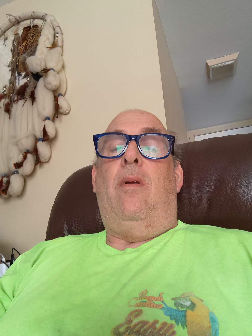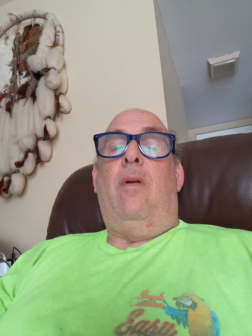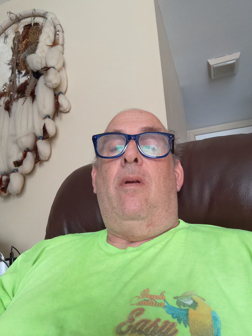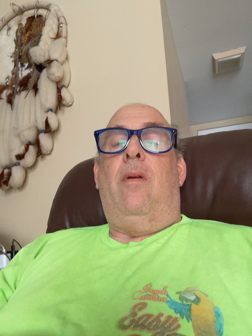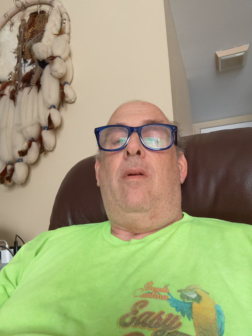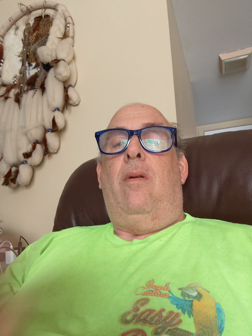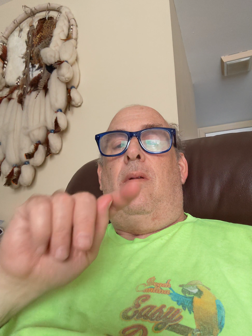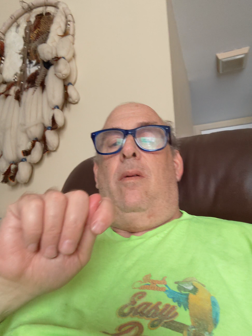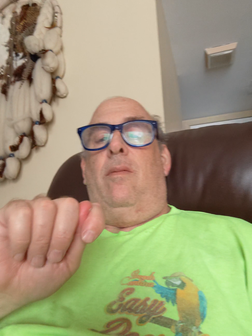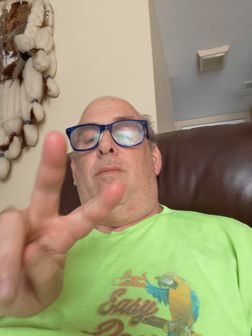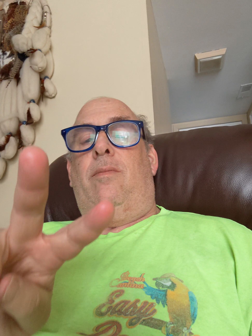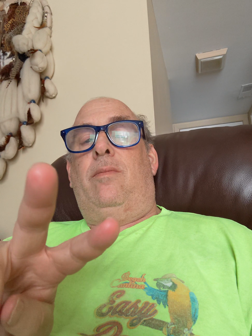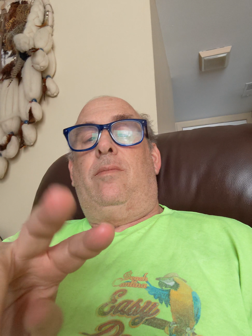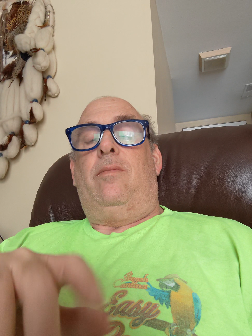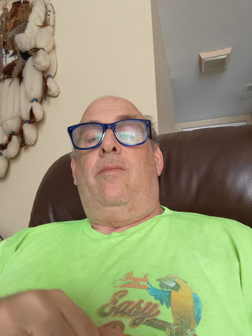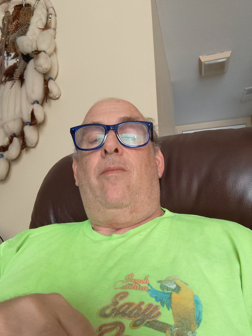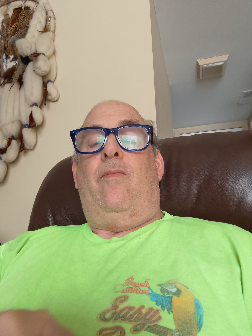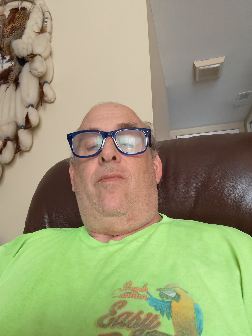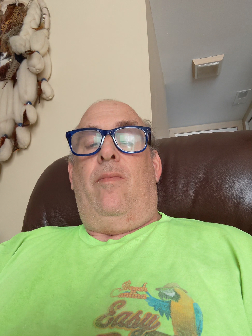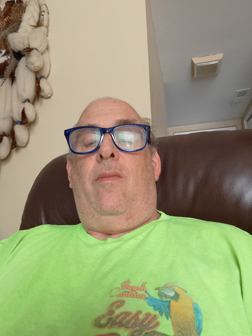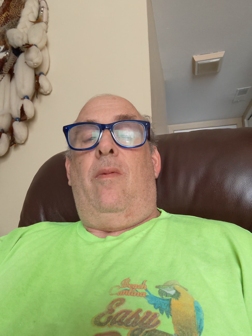TV